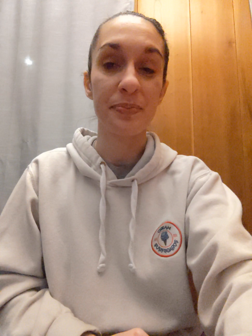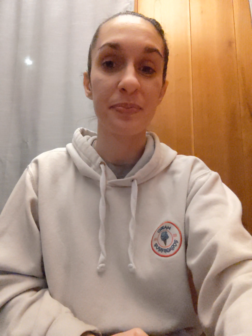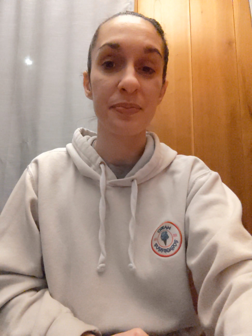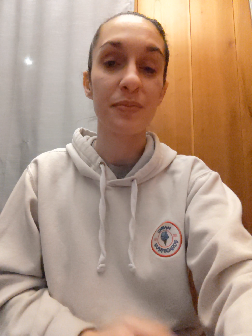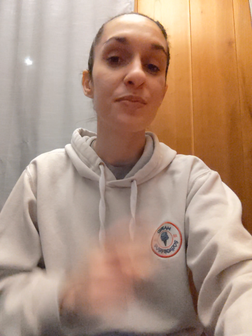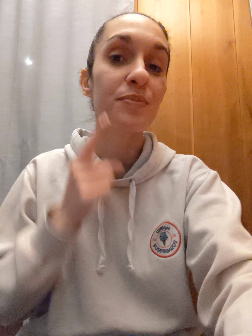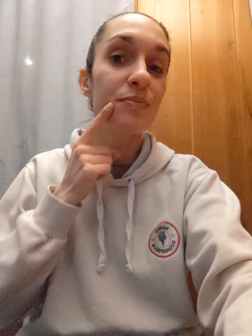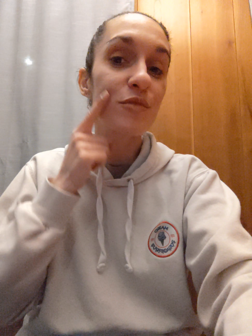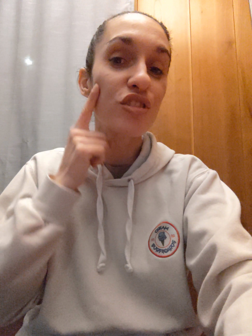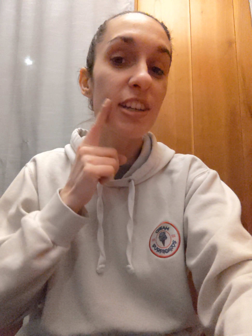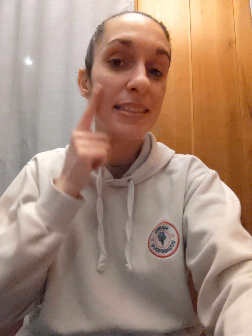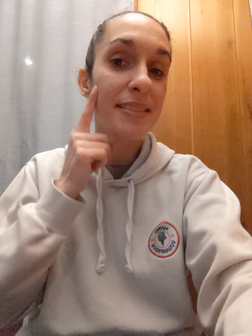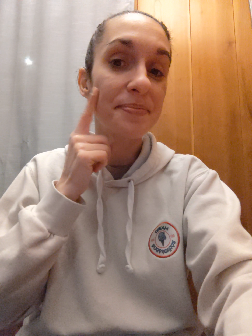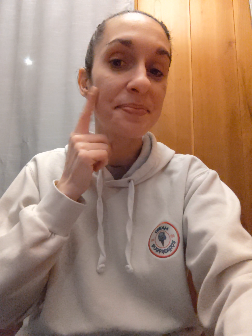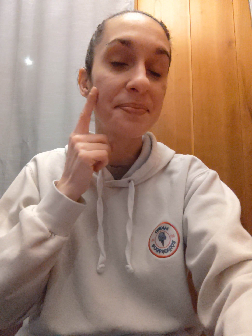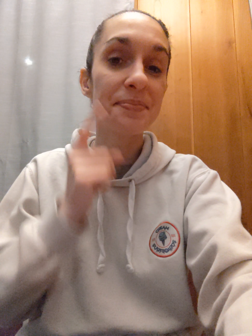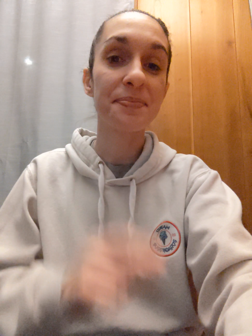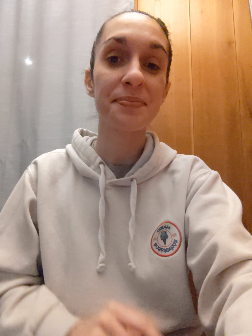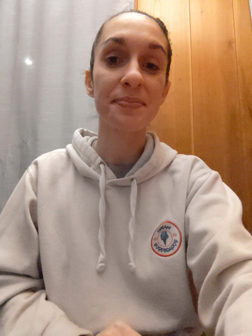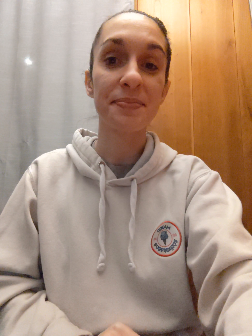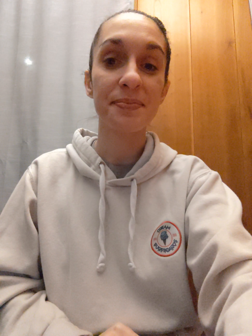cheek